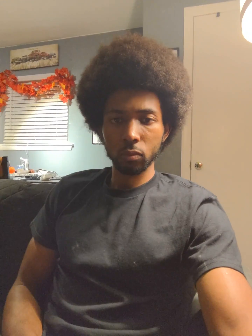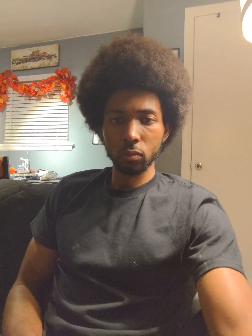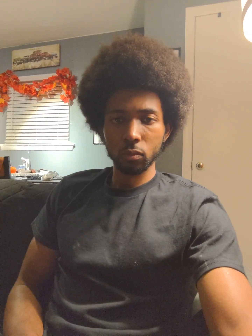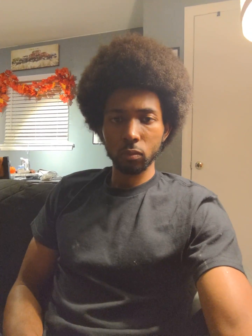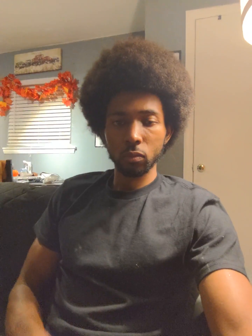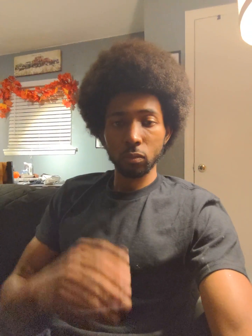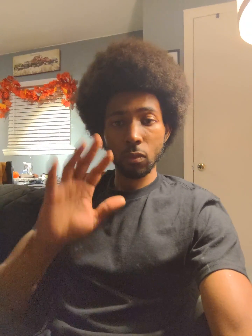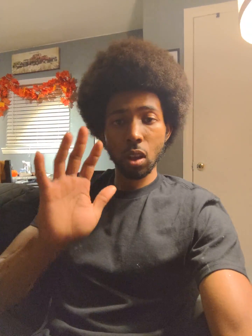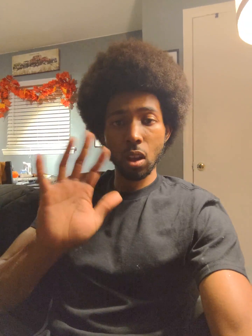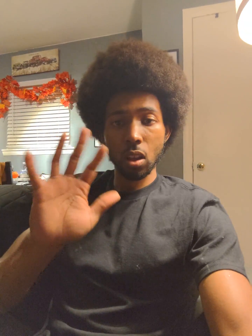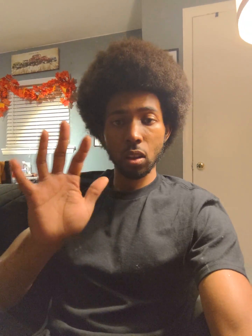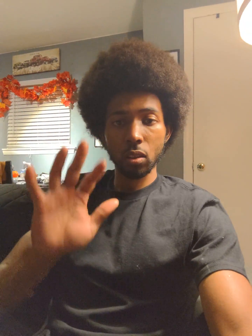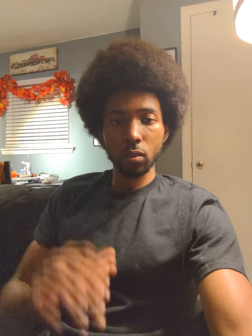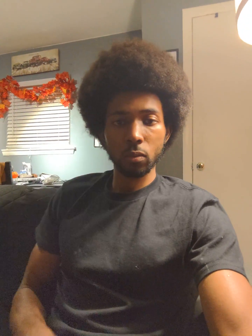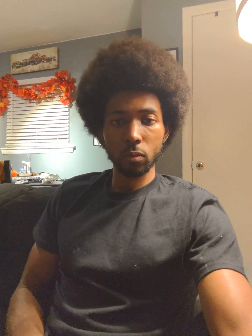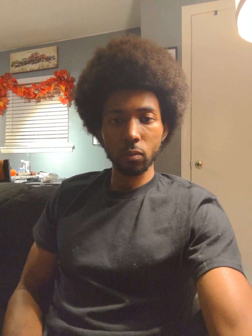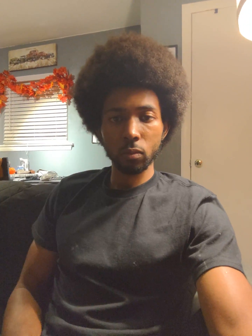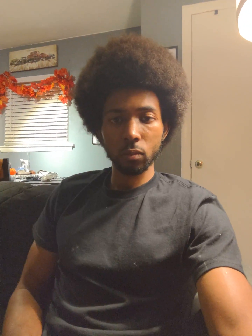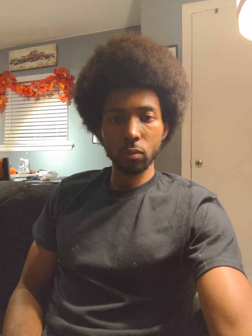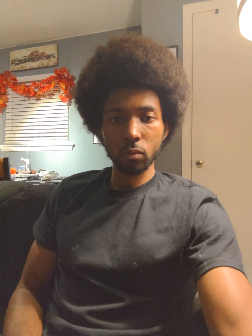hi